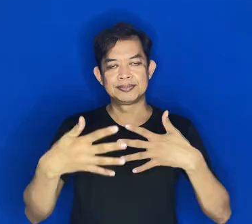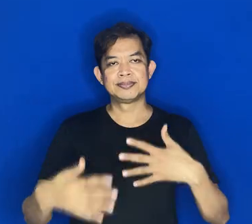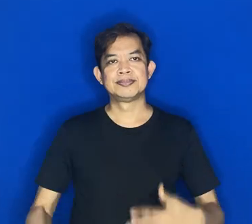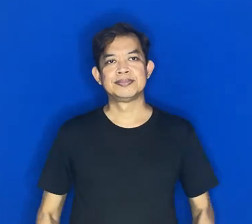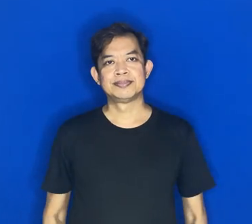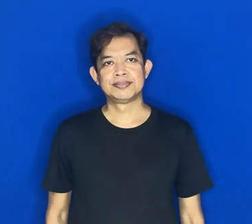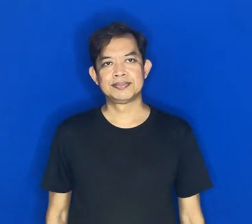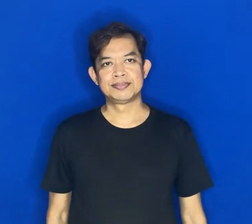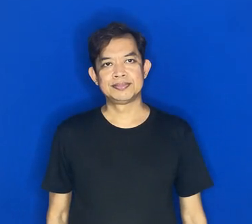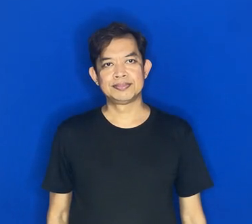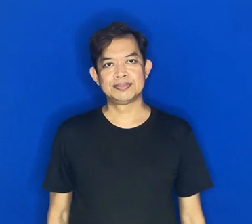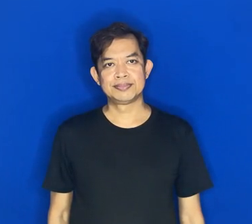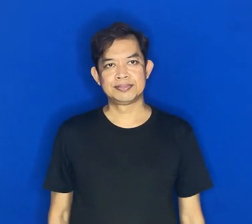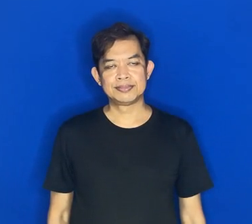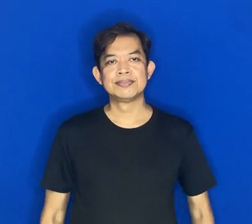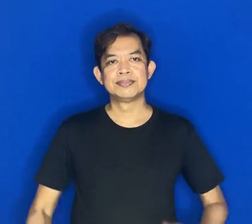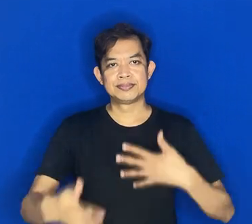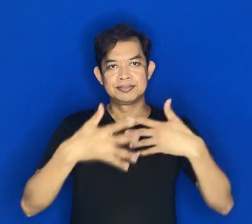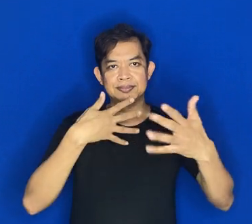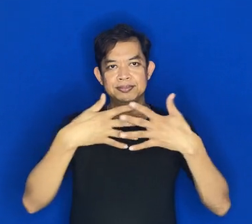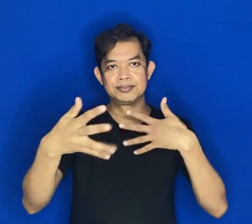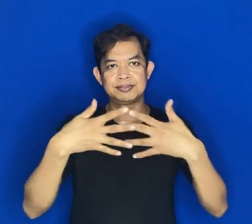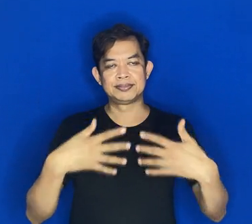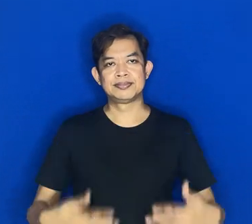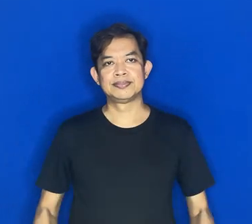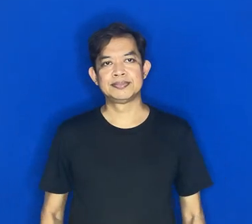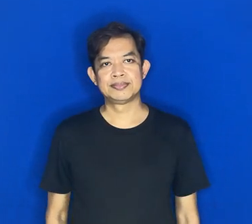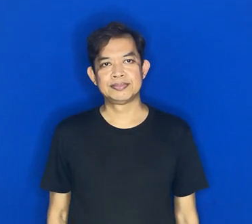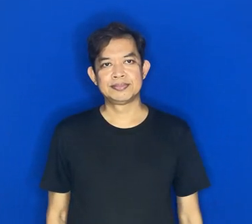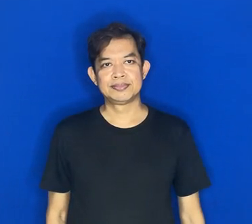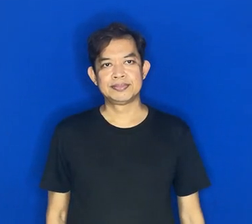brown